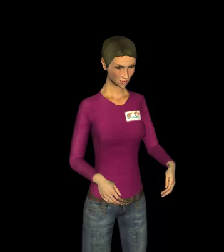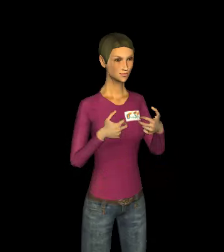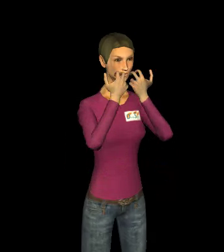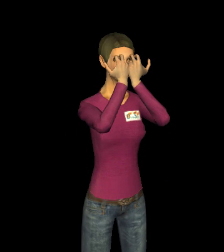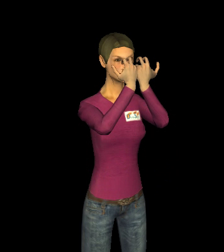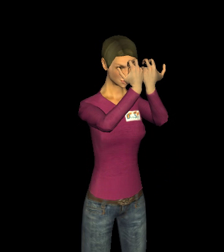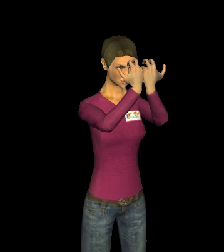معجب